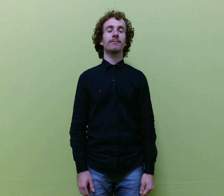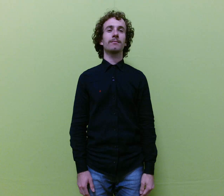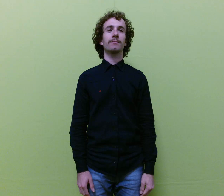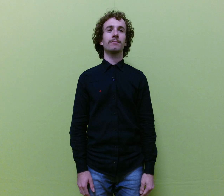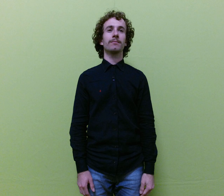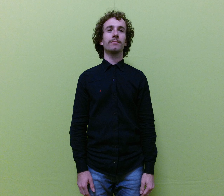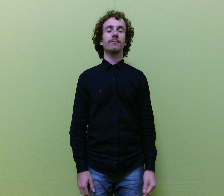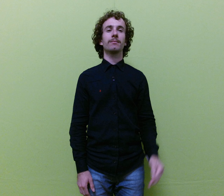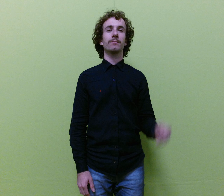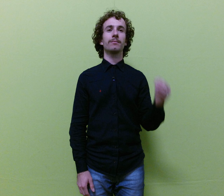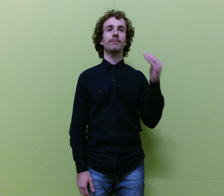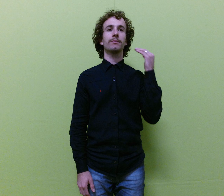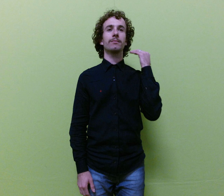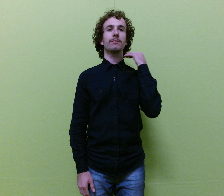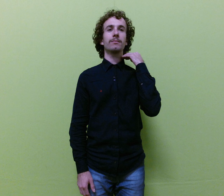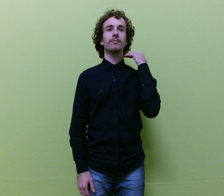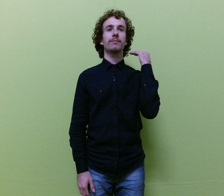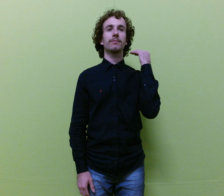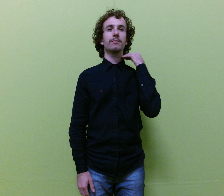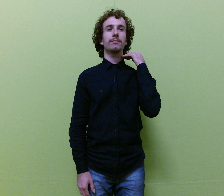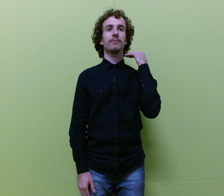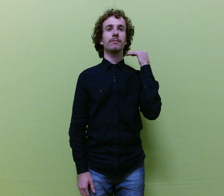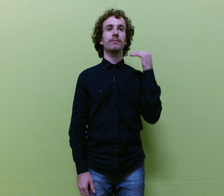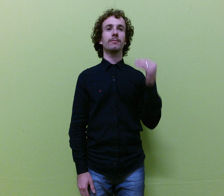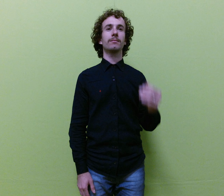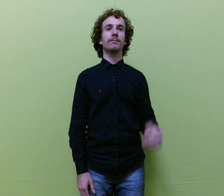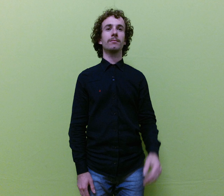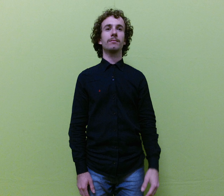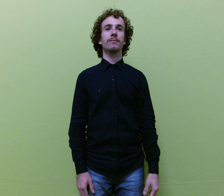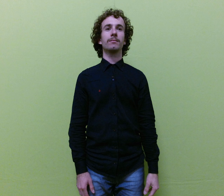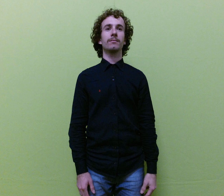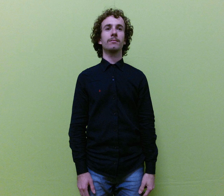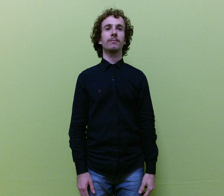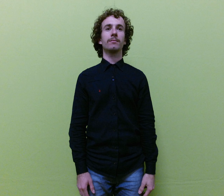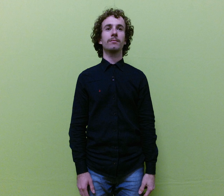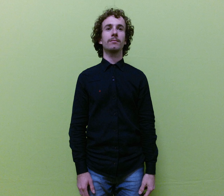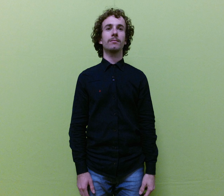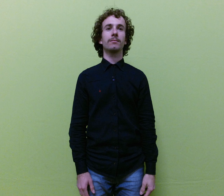banco